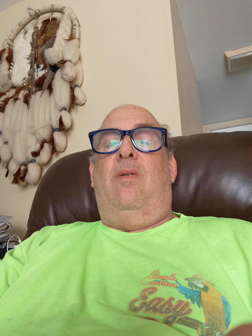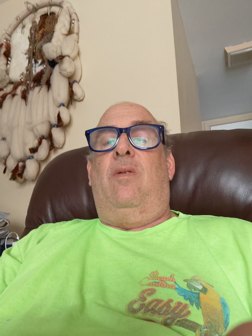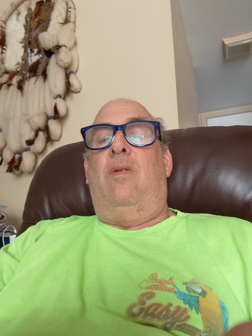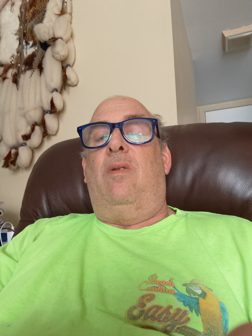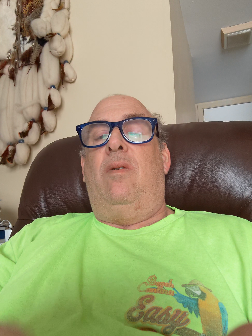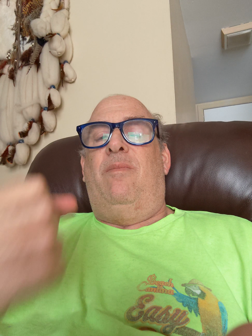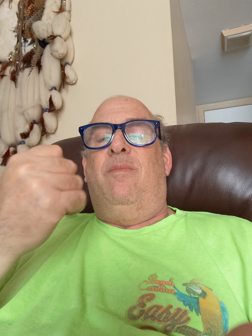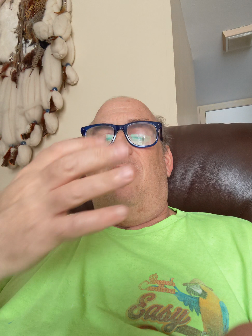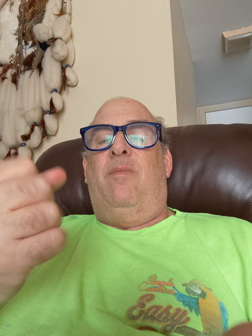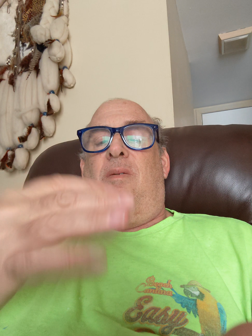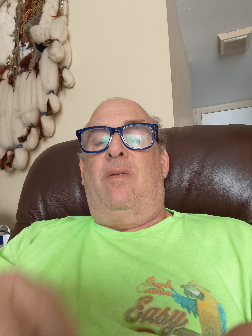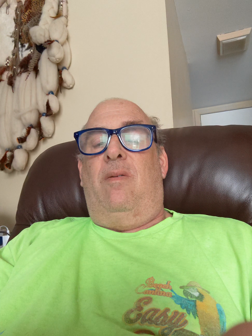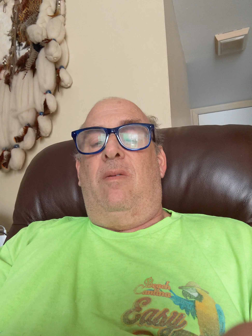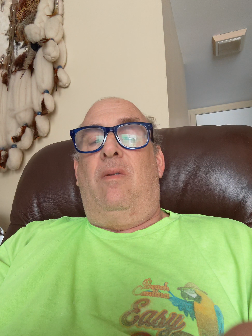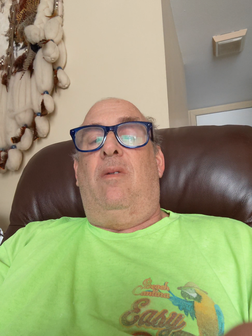many